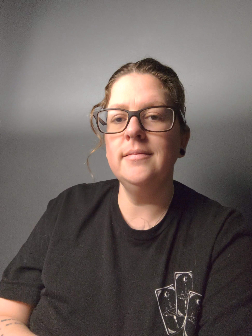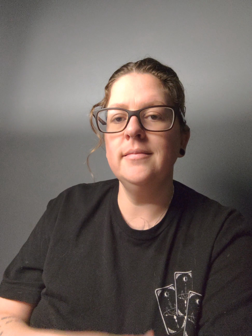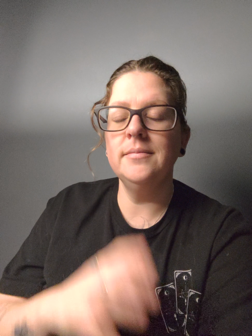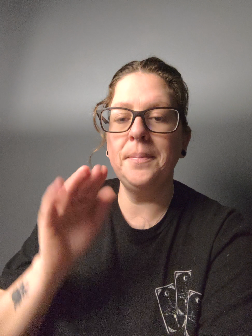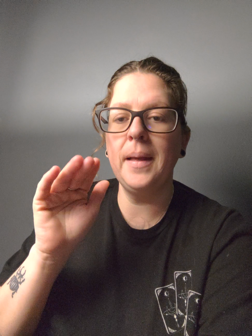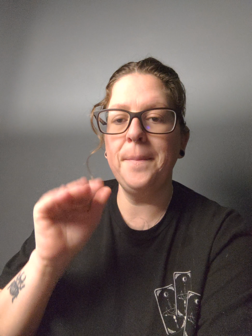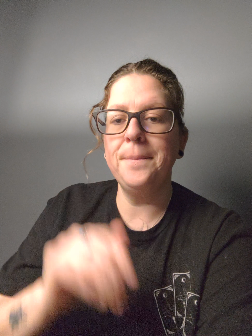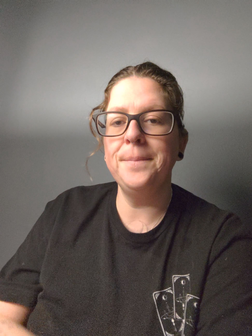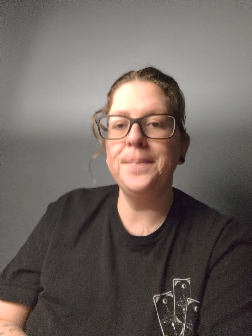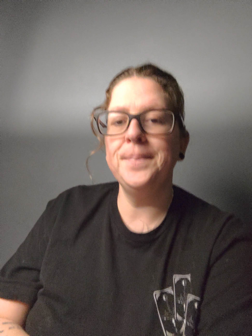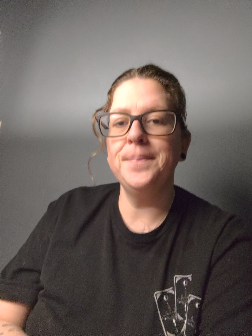bye